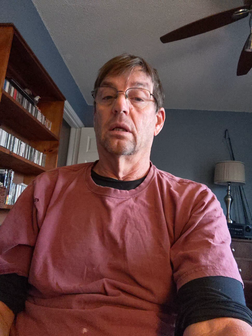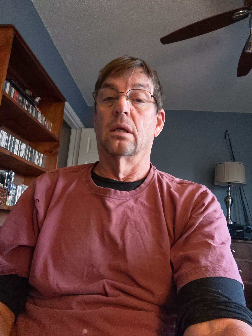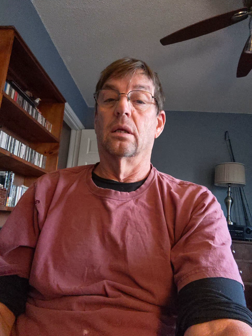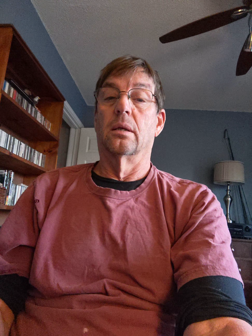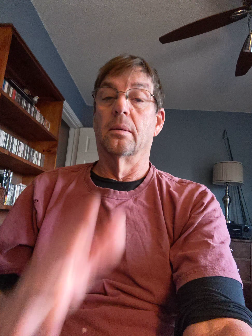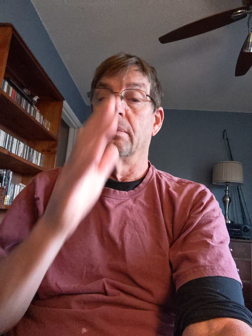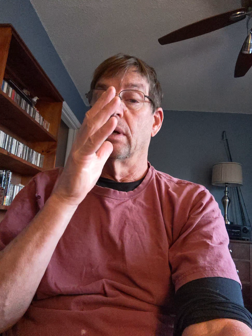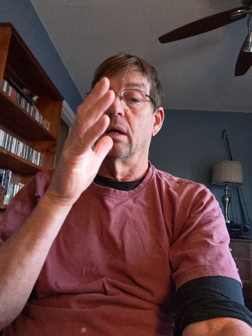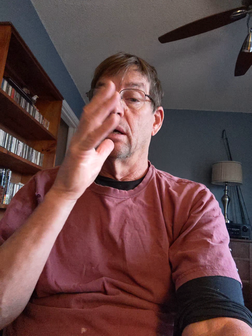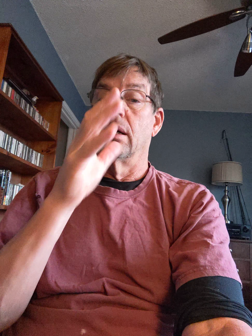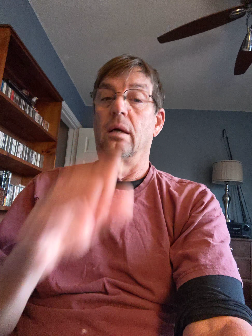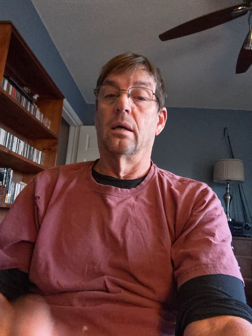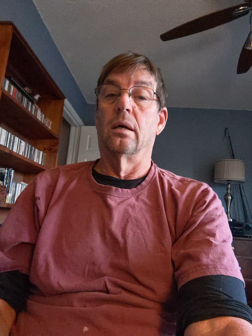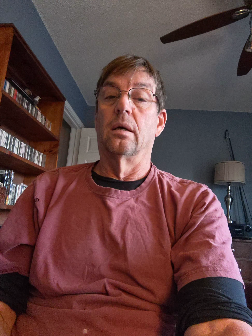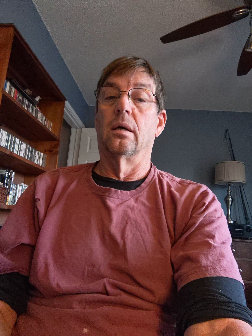mom